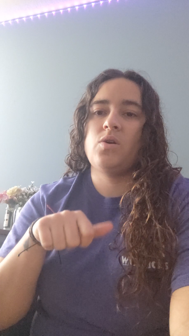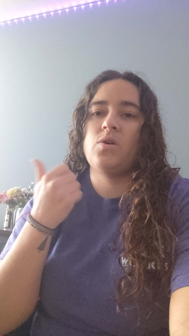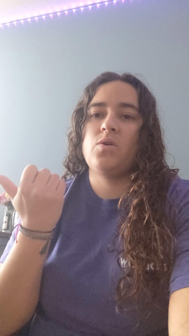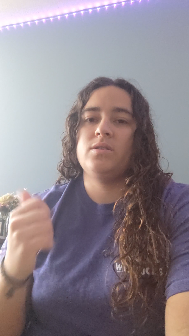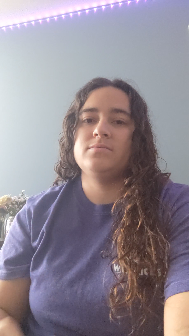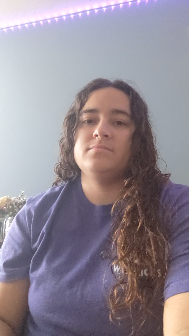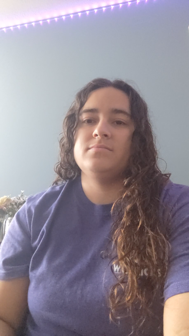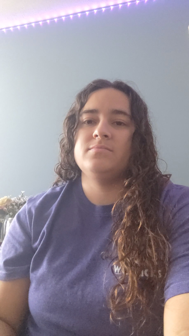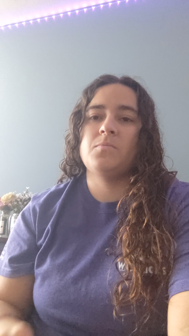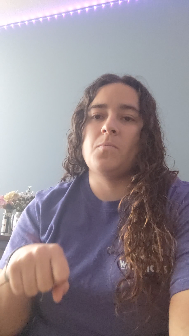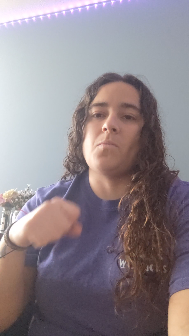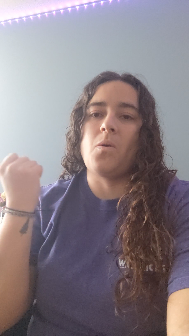broken